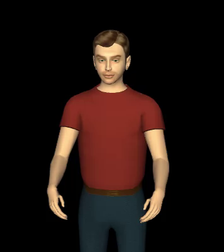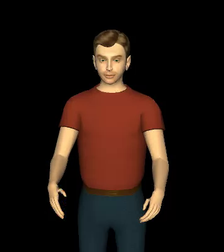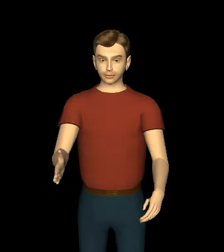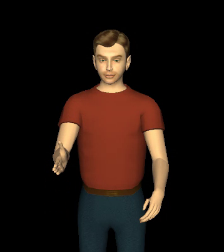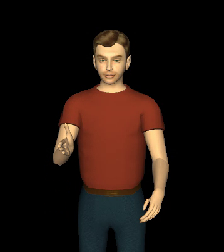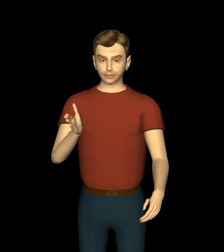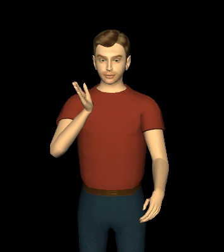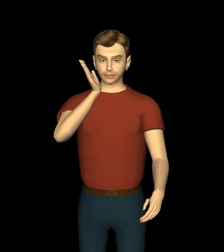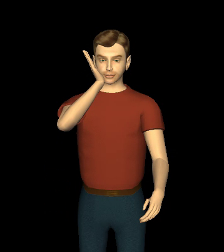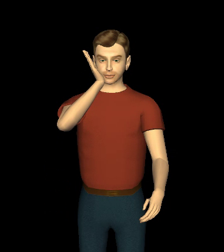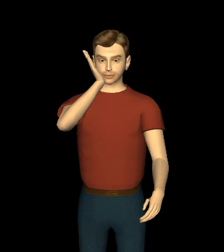ينام